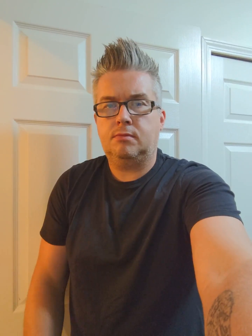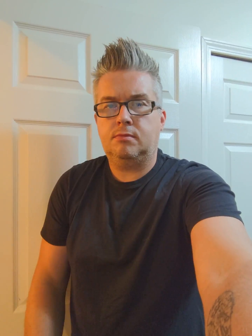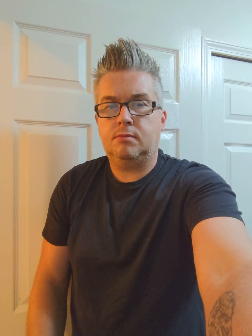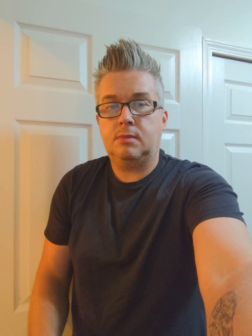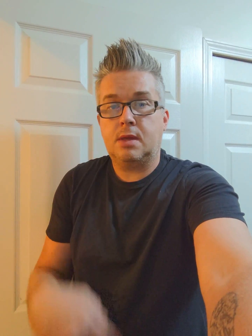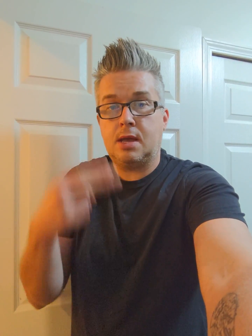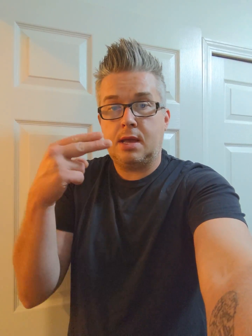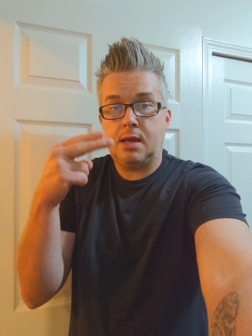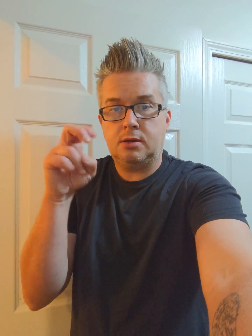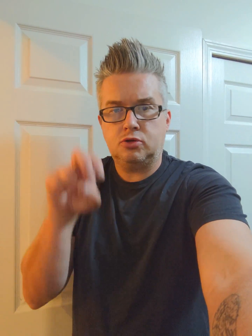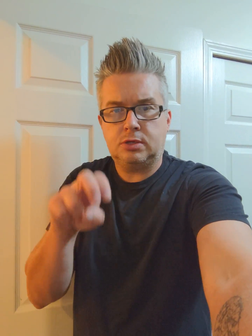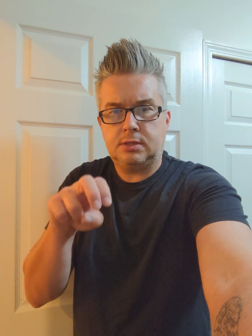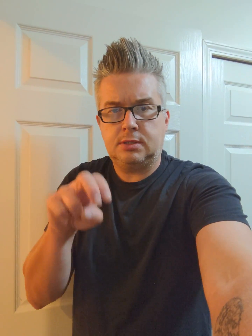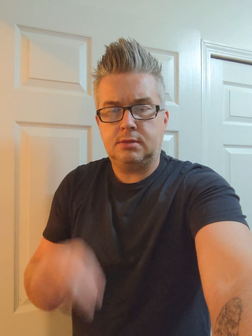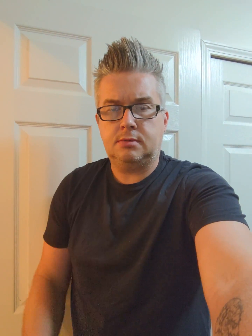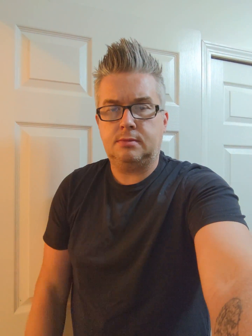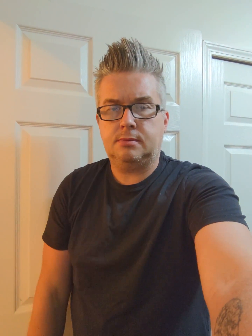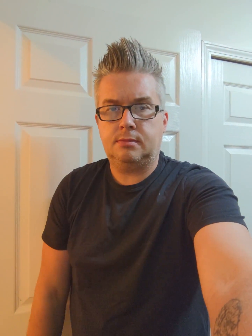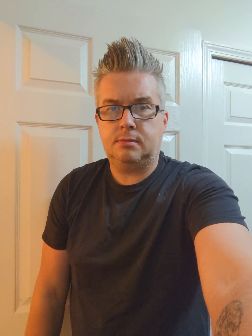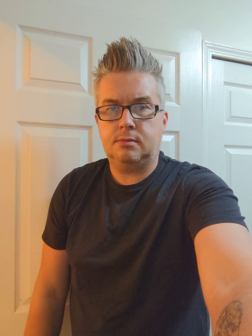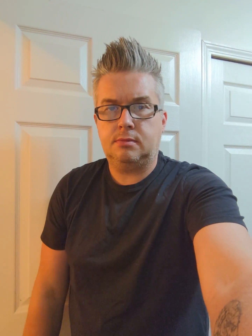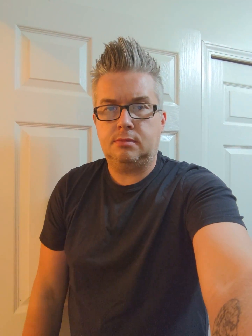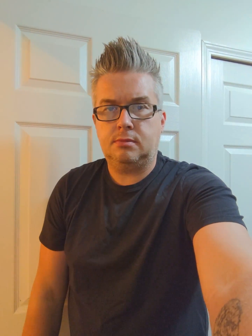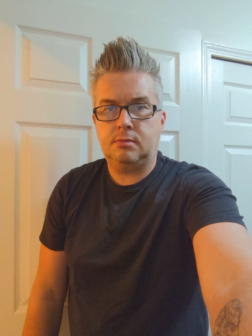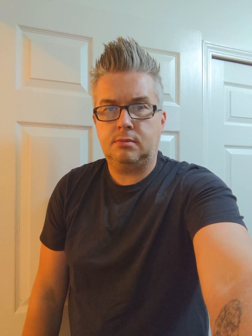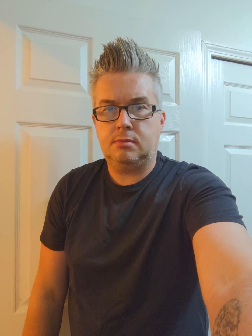high chair